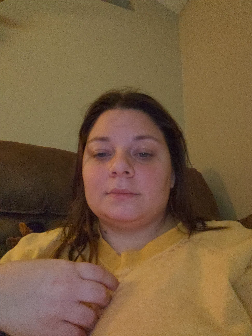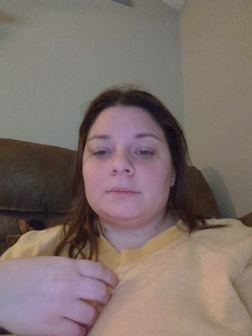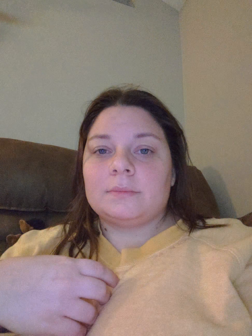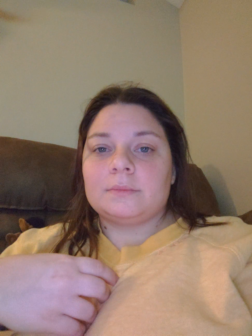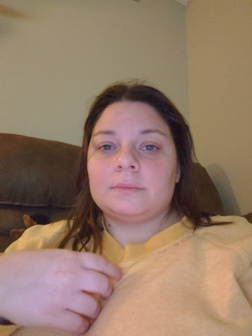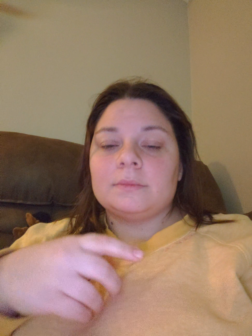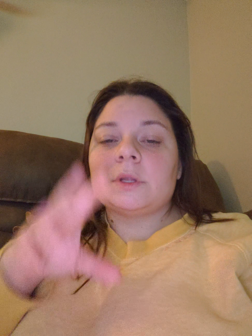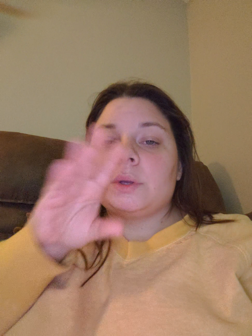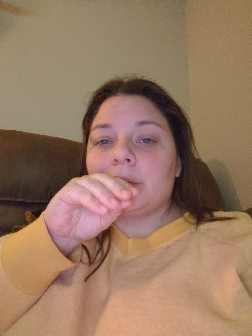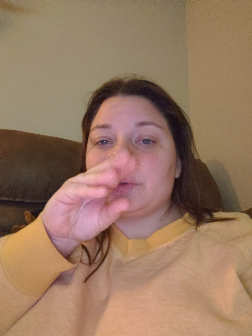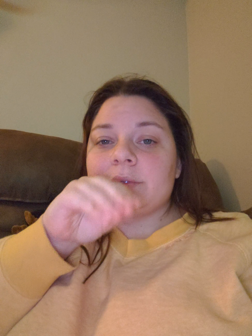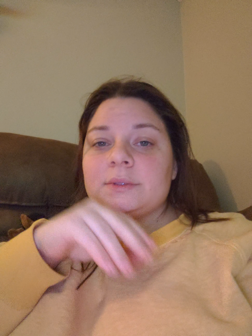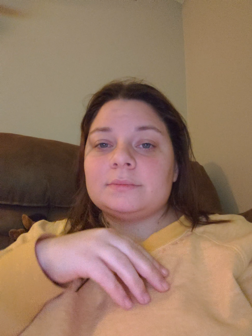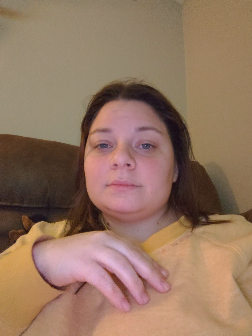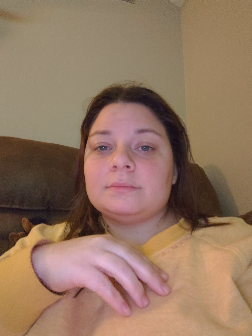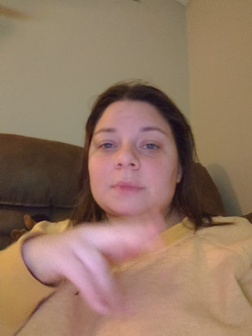goose